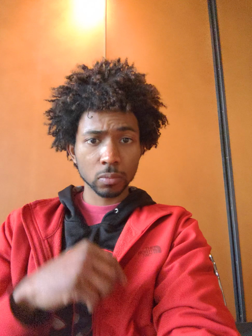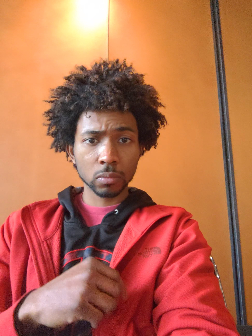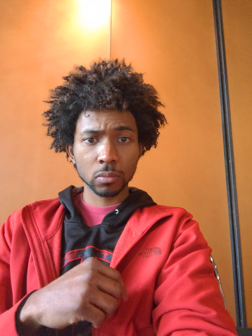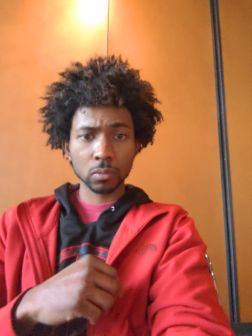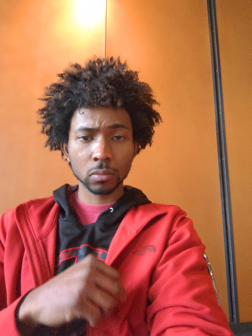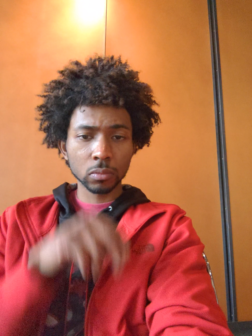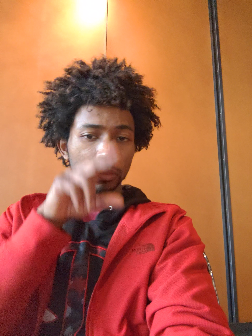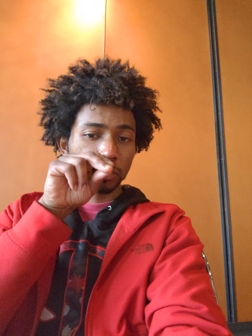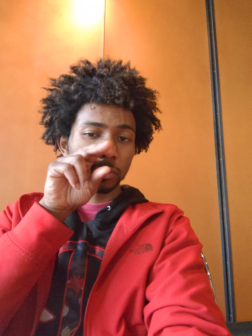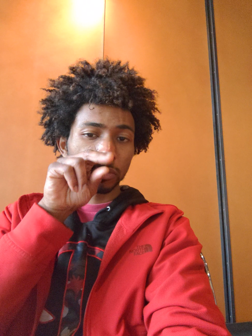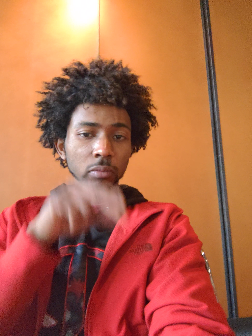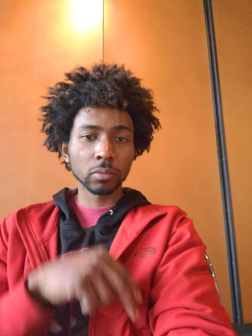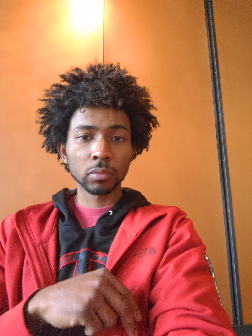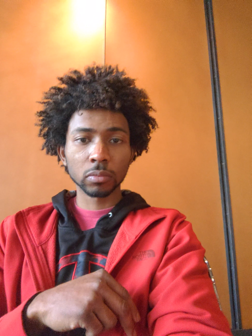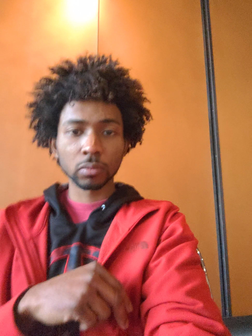duck